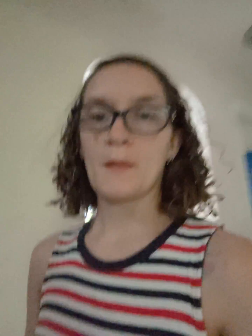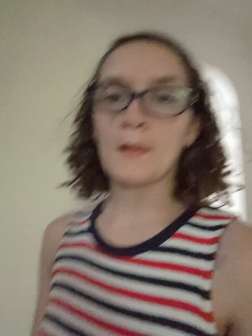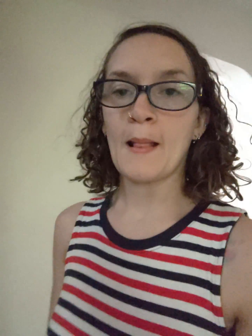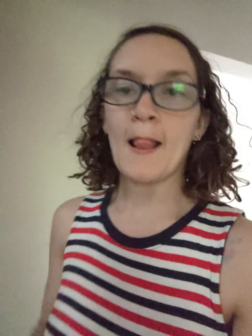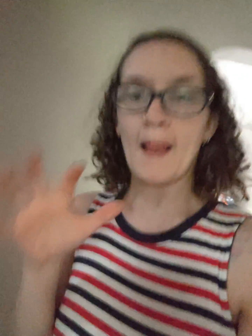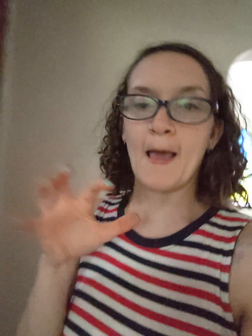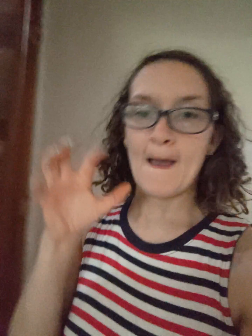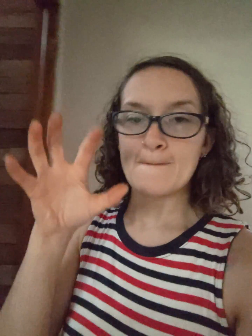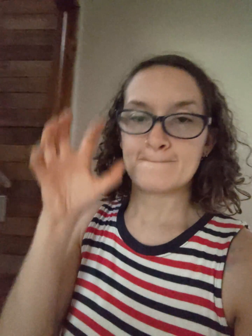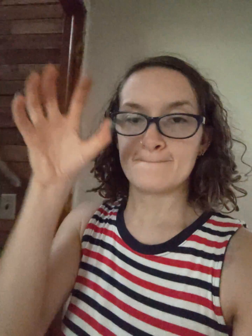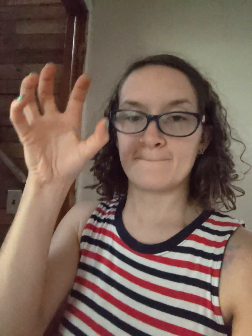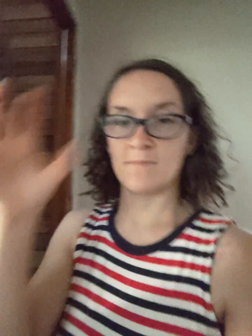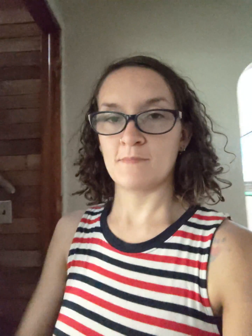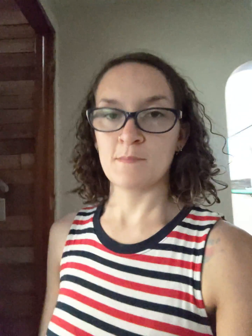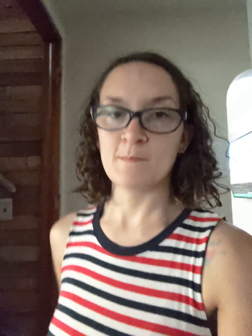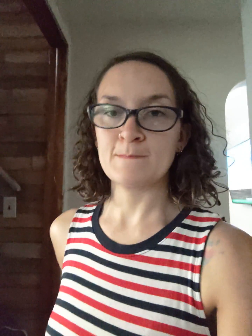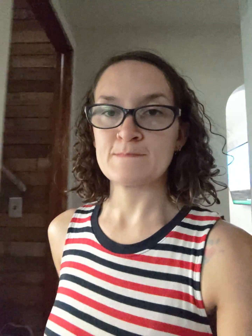climb